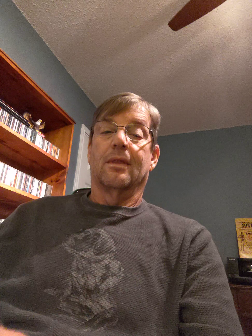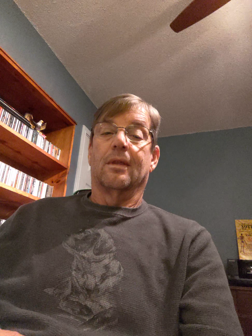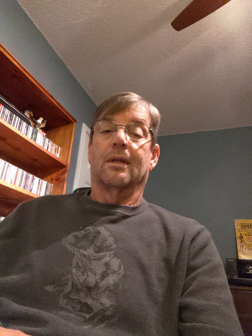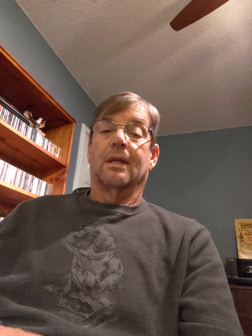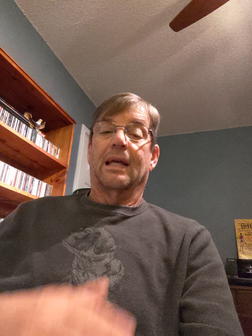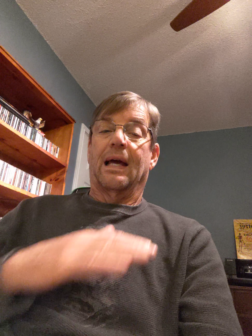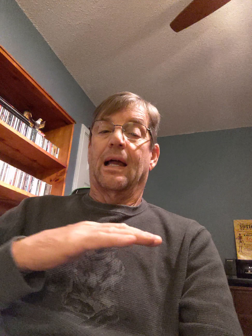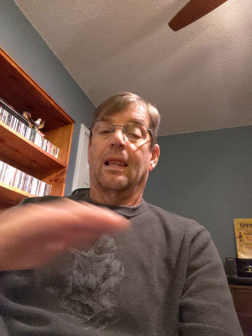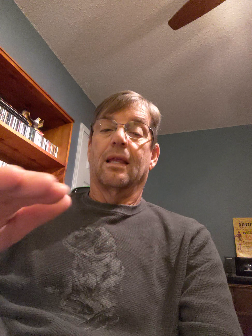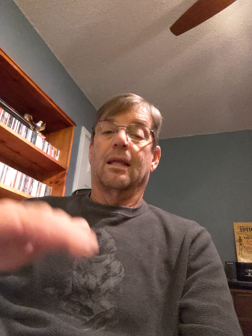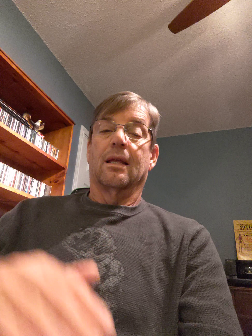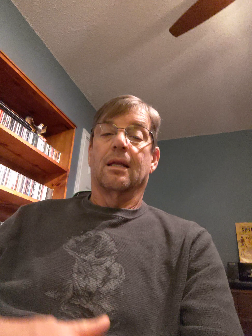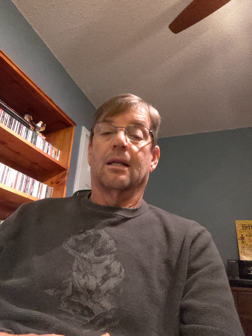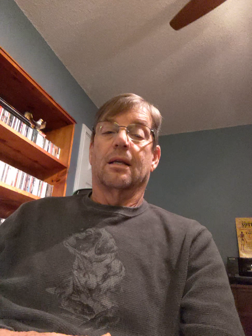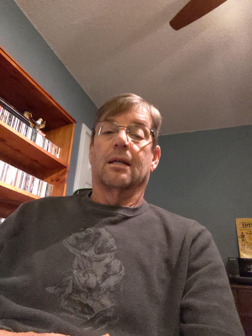clean